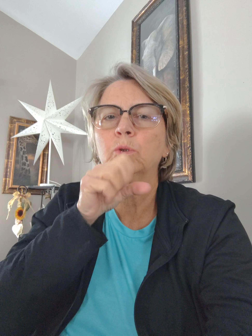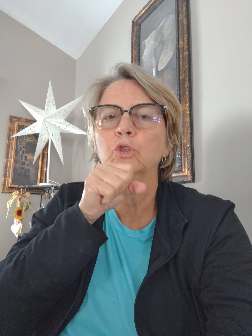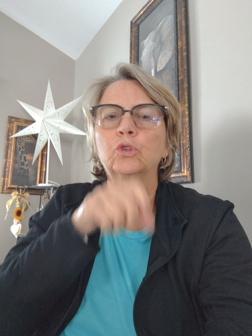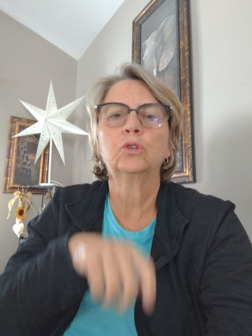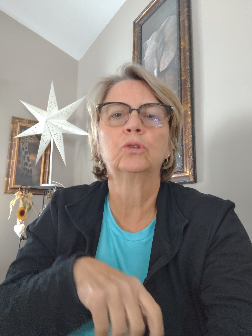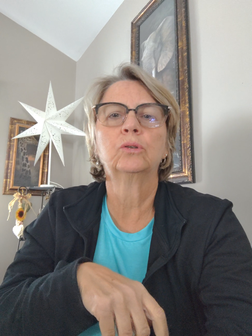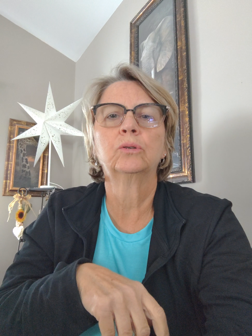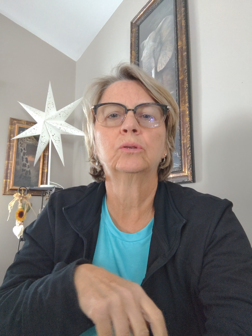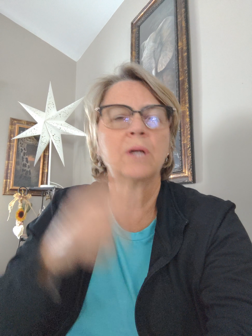orange